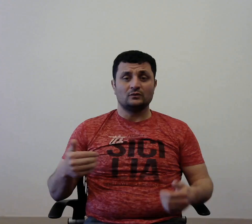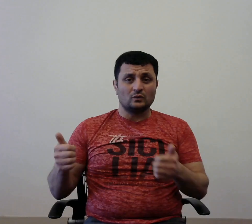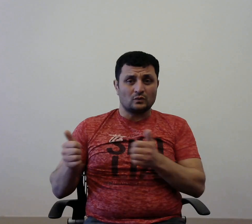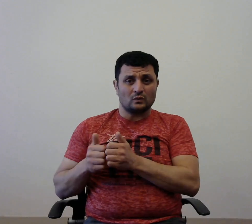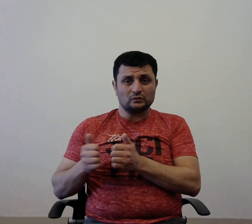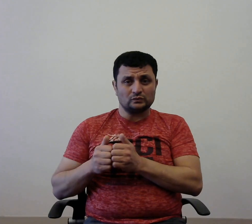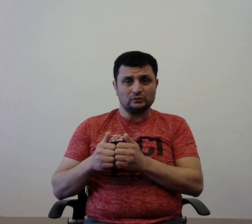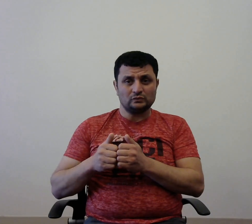qonşu